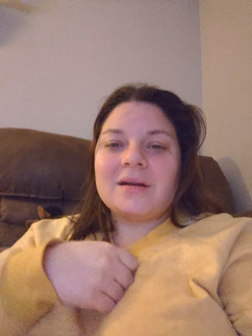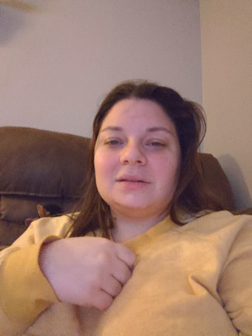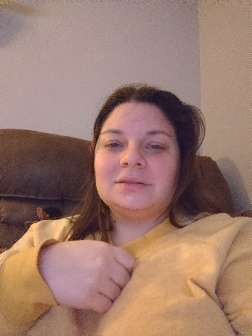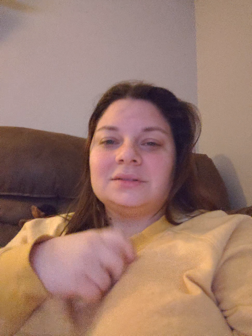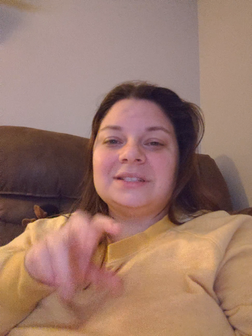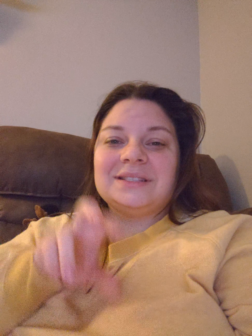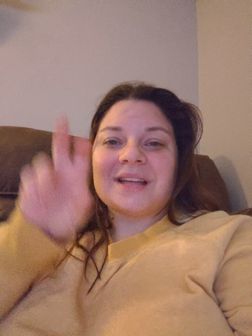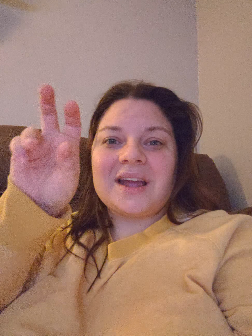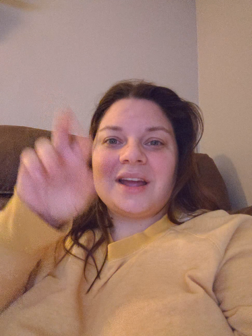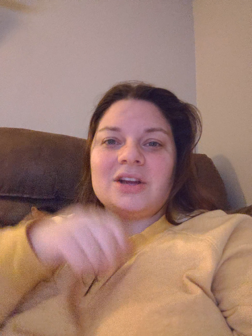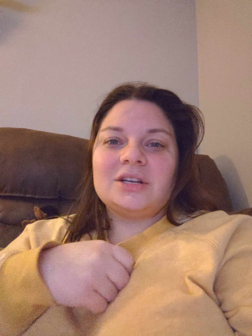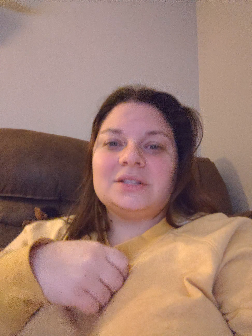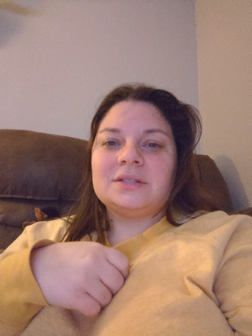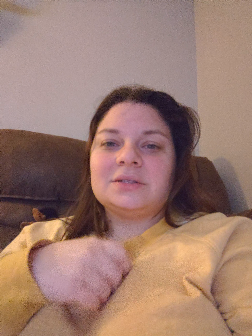stairs